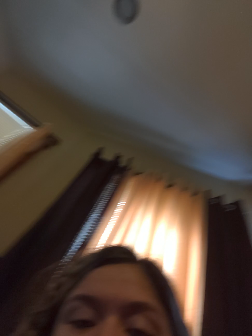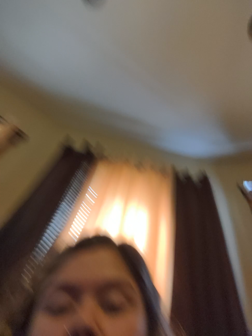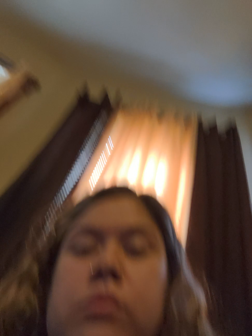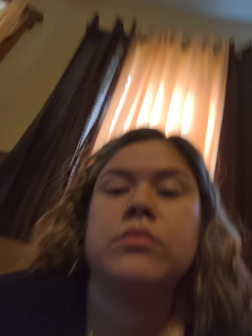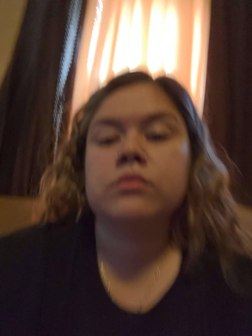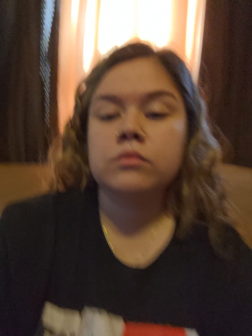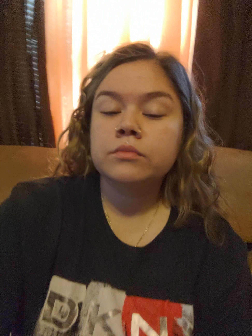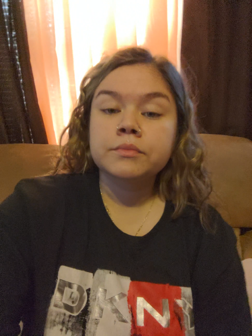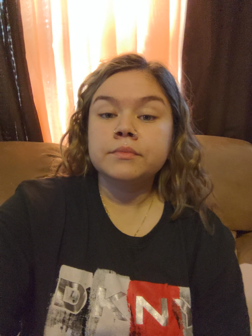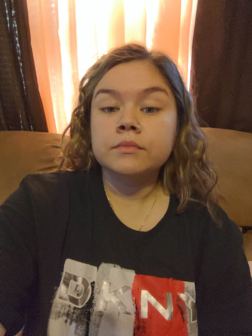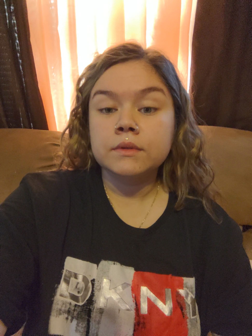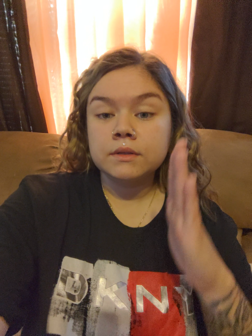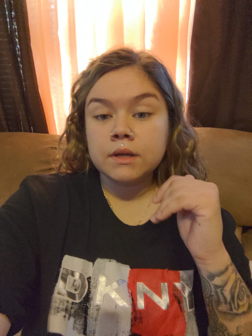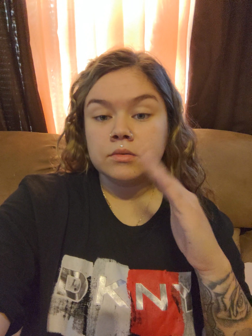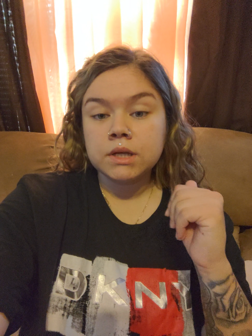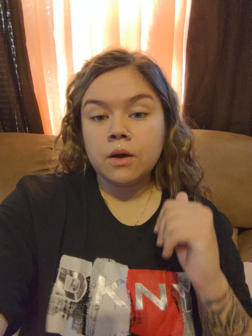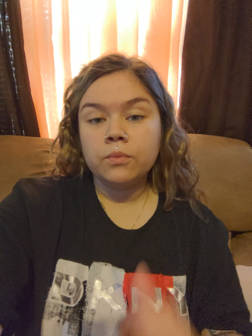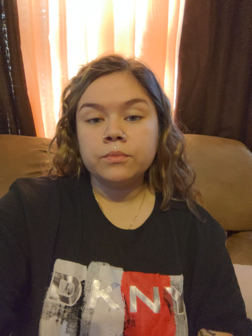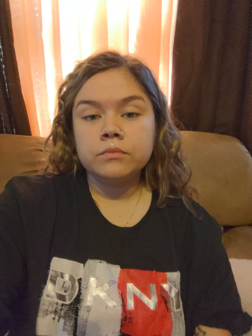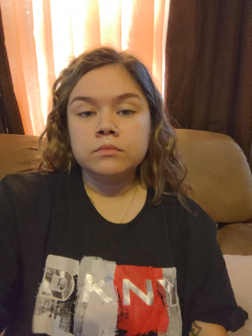downtown